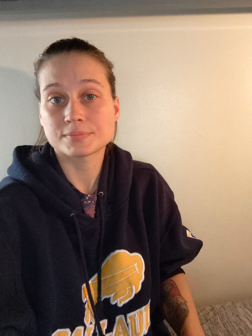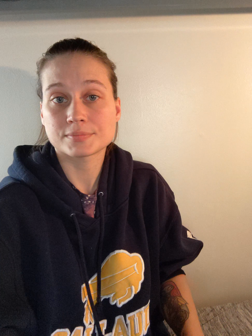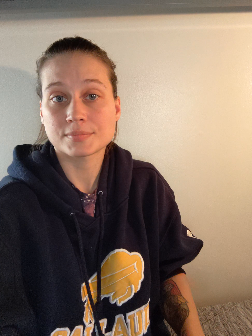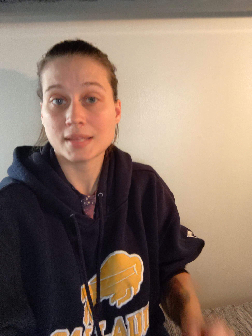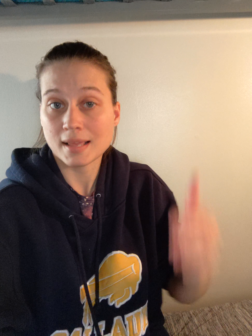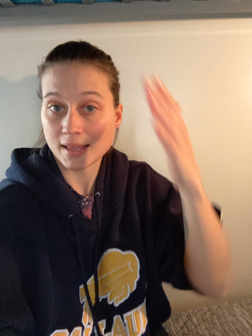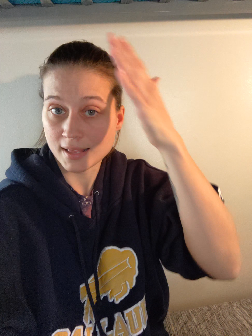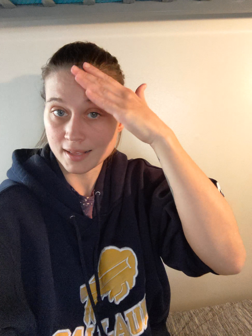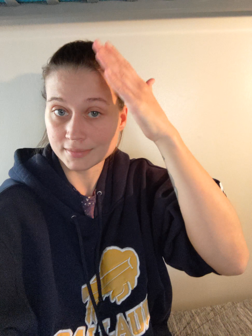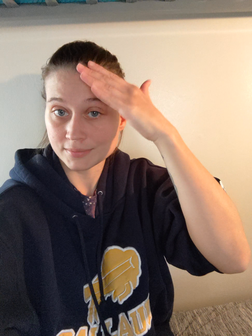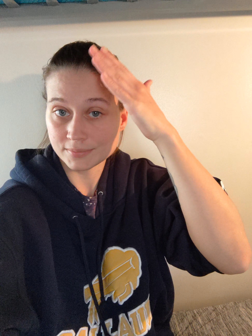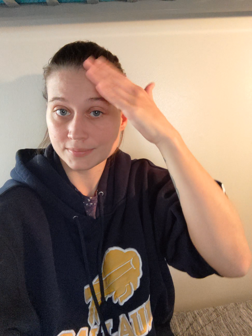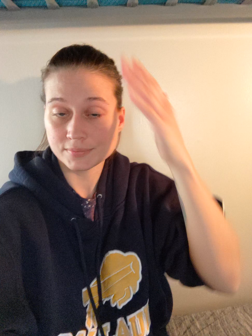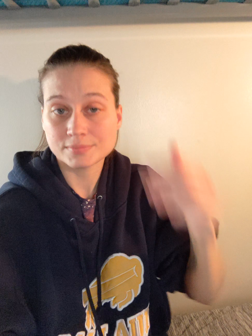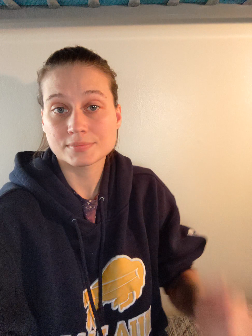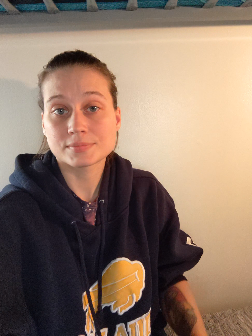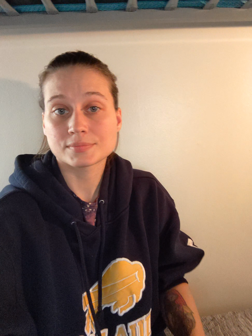hat